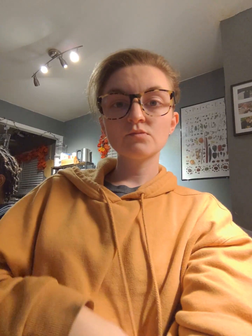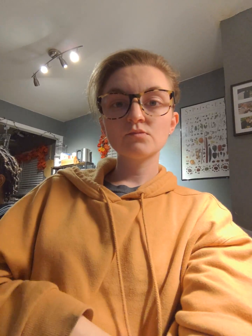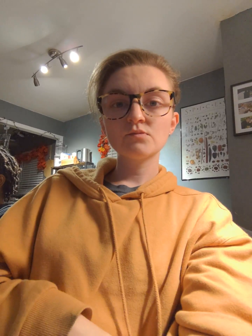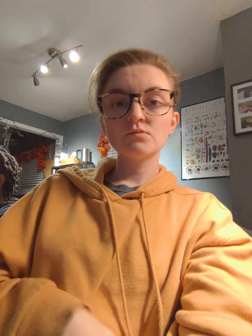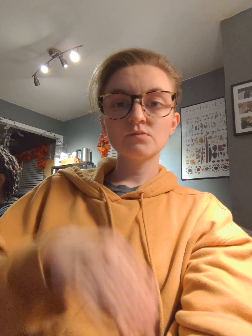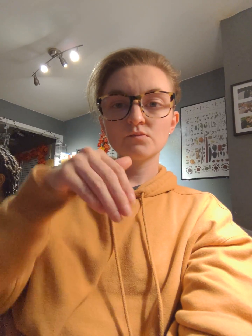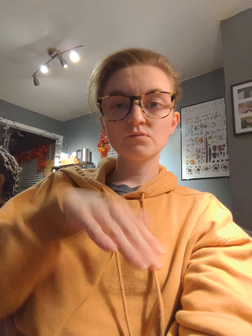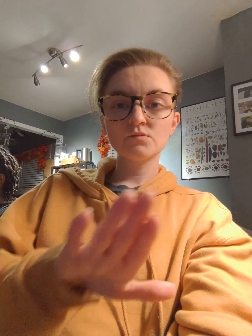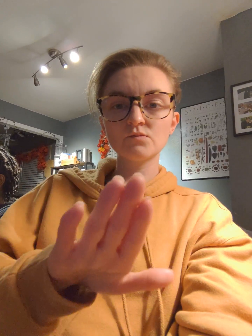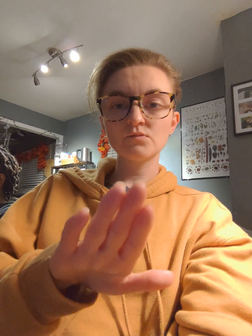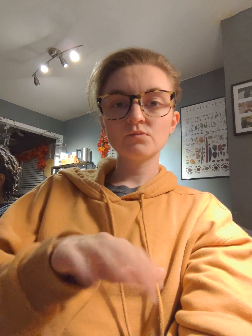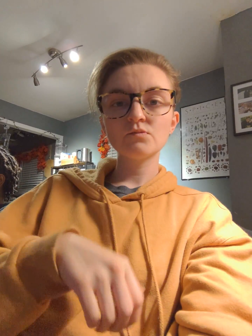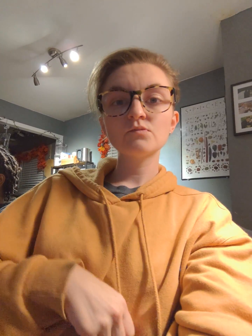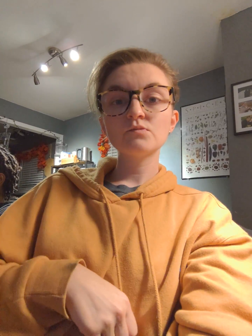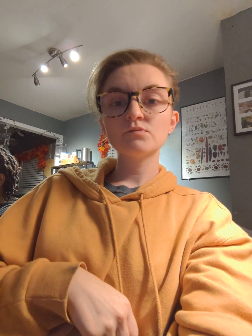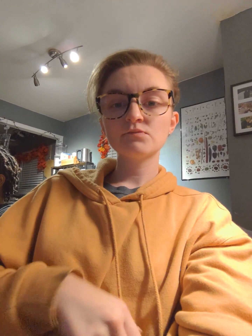enter